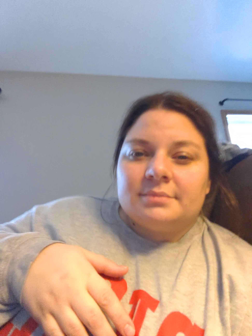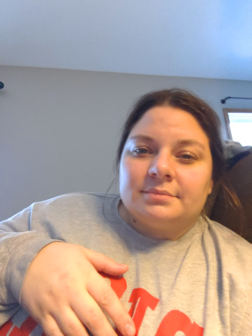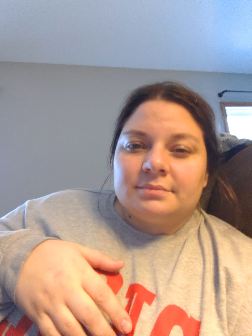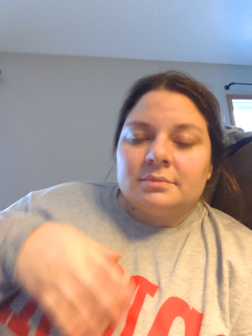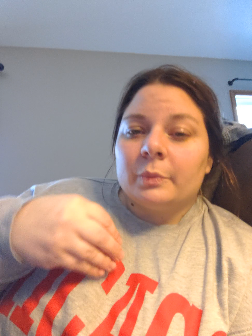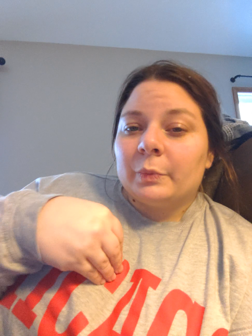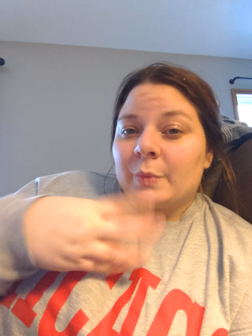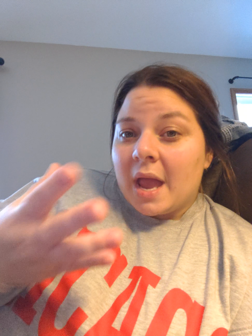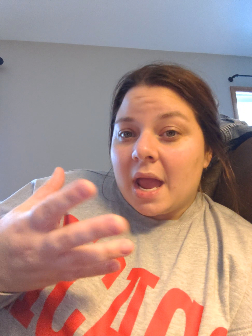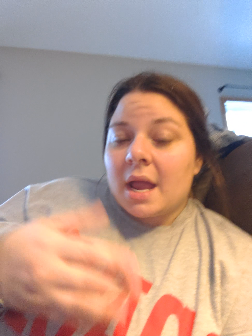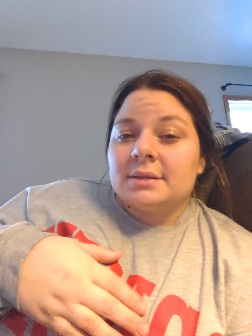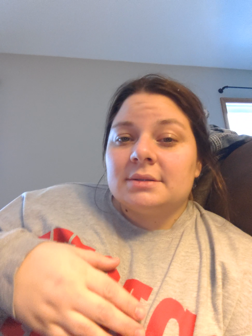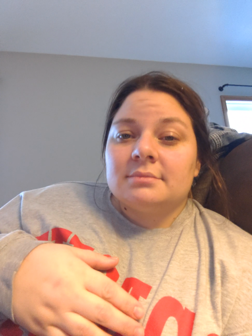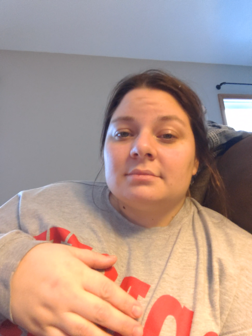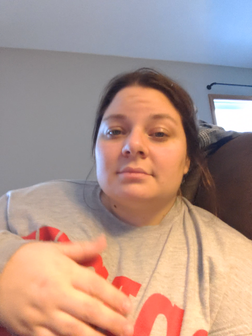white